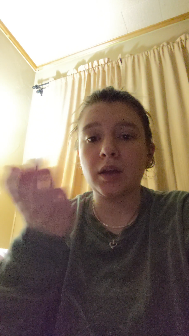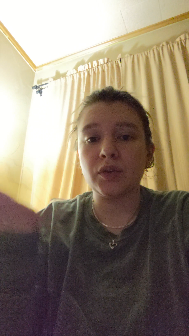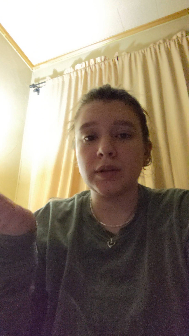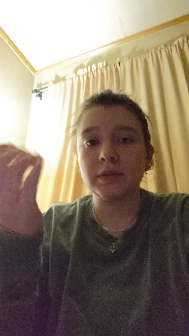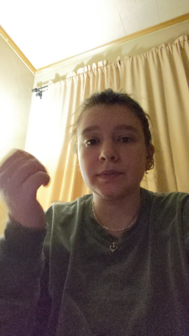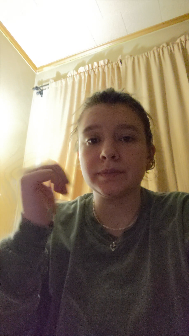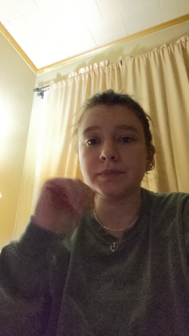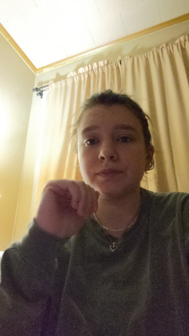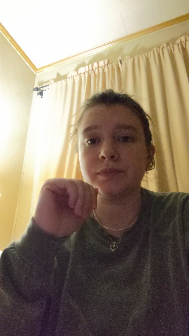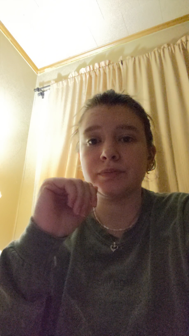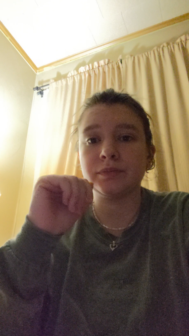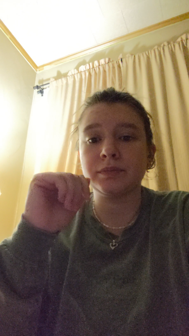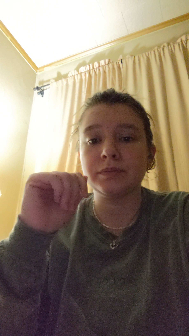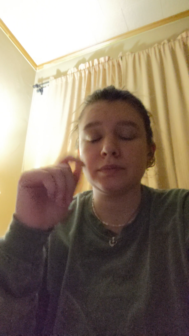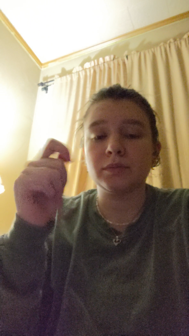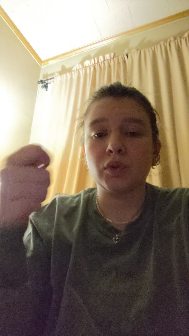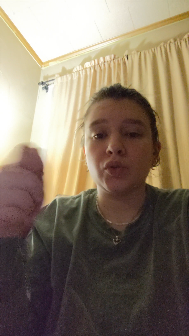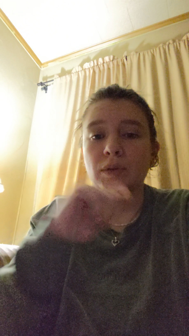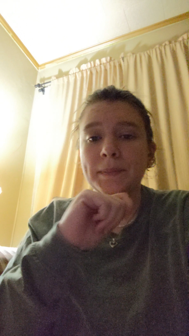rip